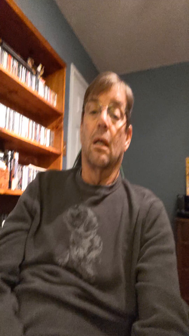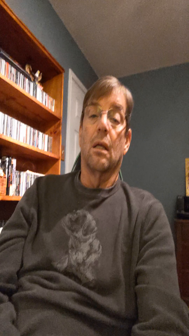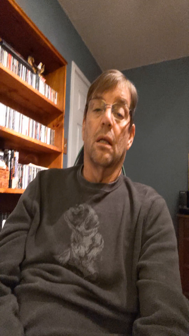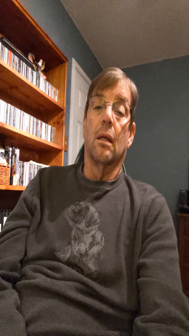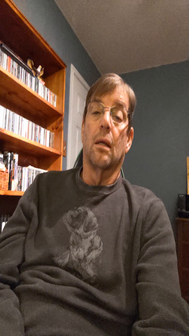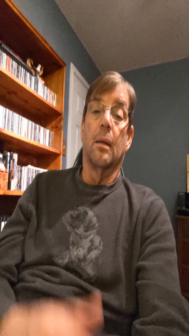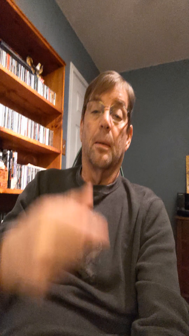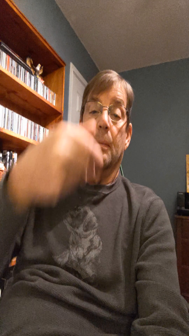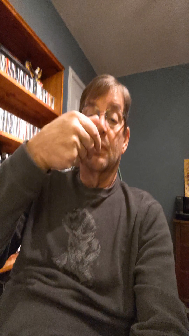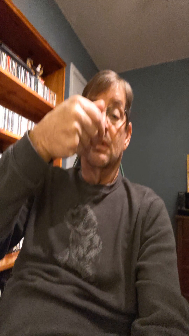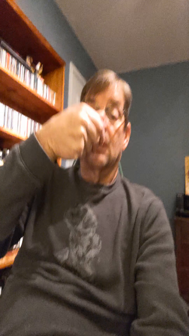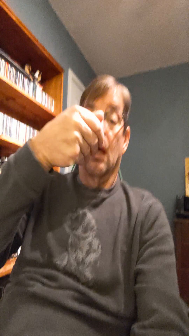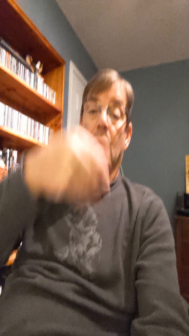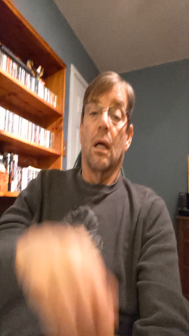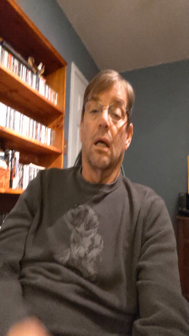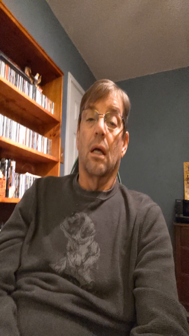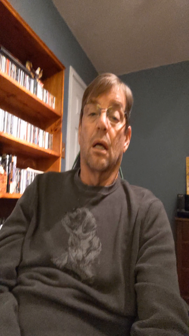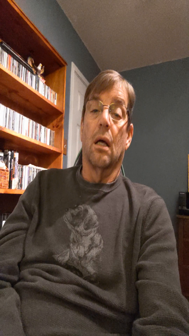pizza